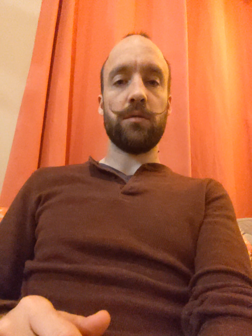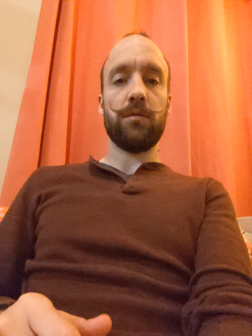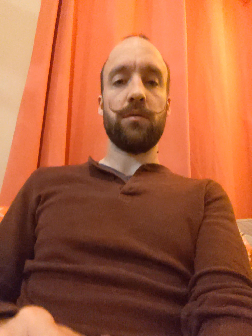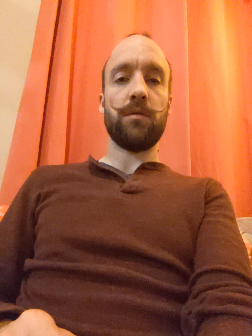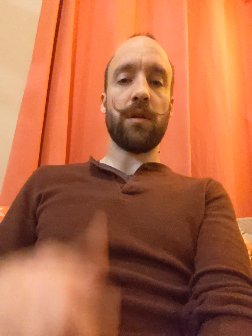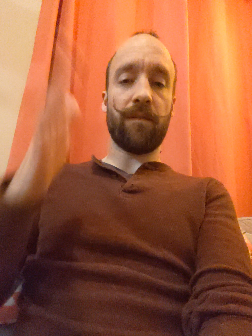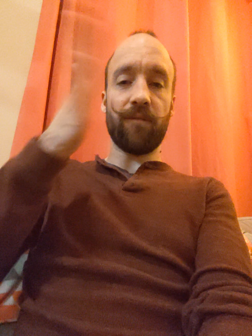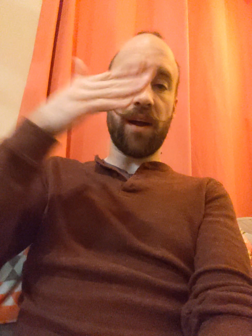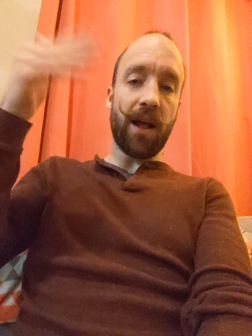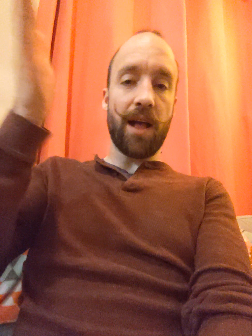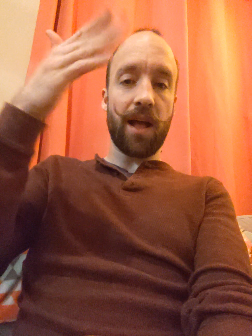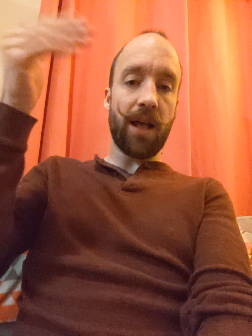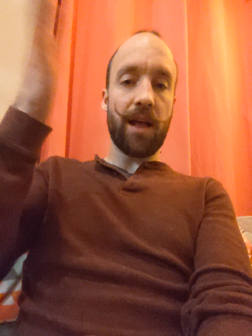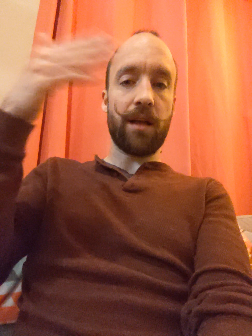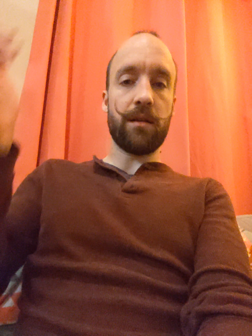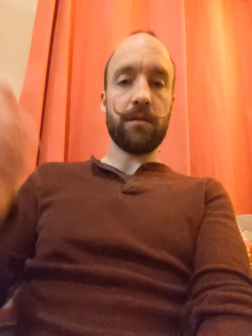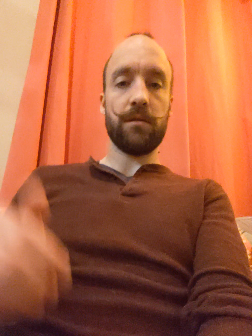flag